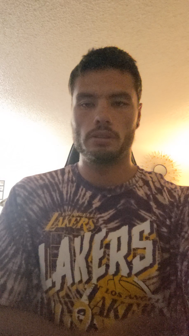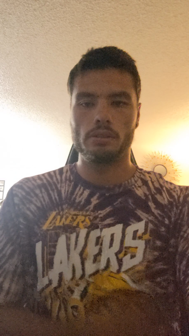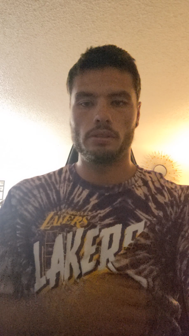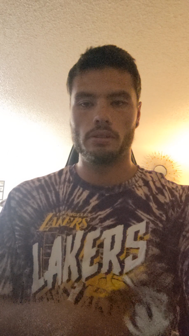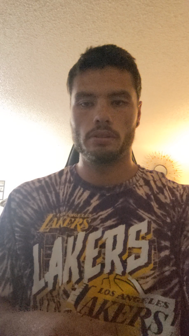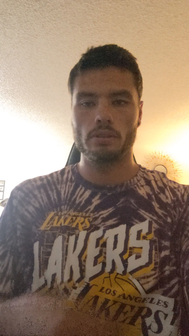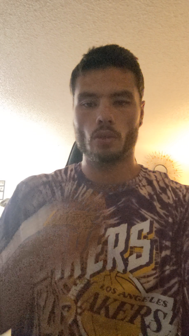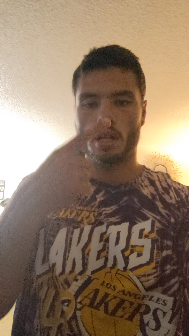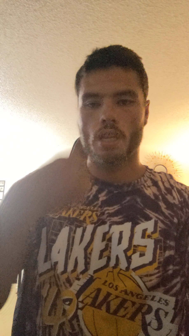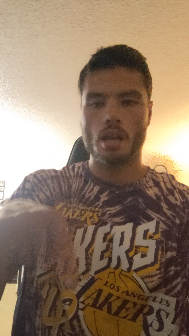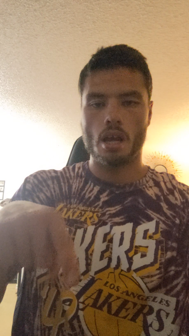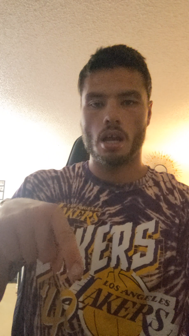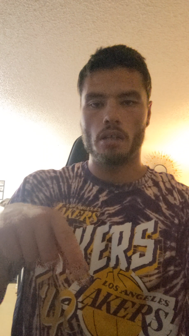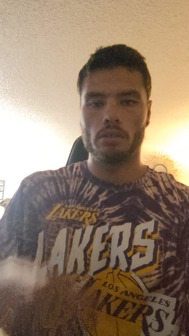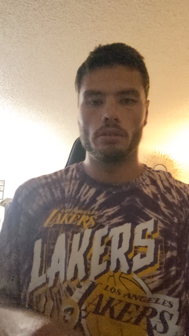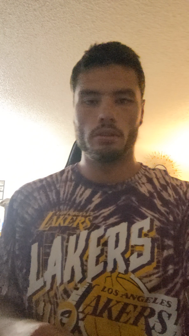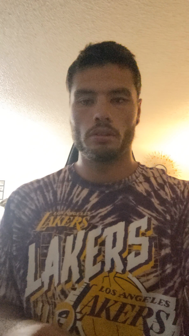cut